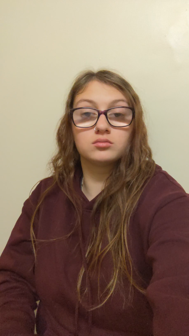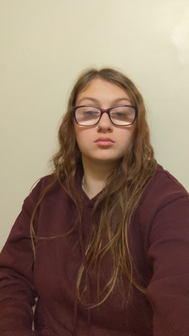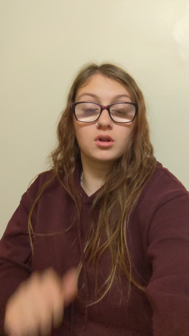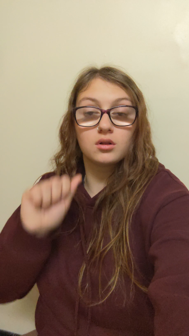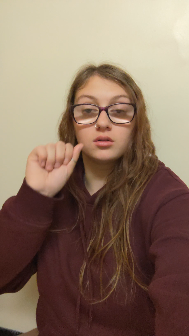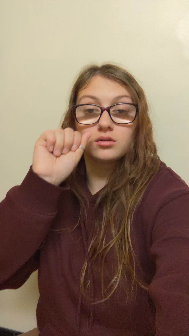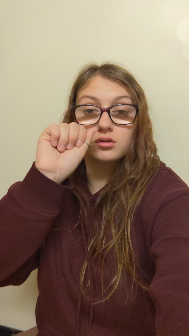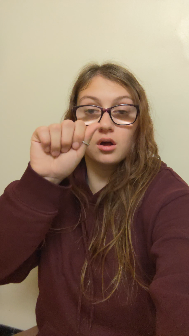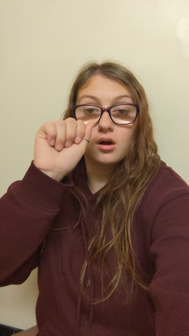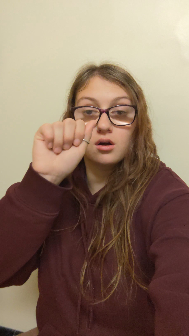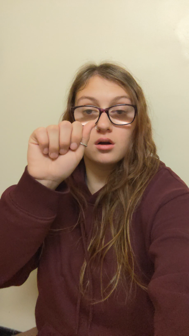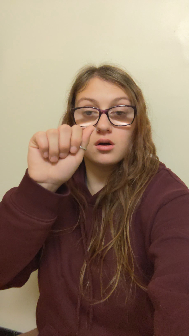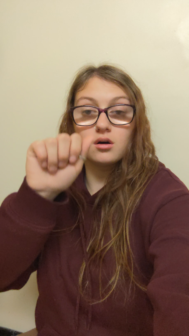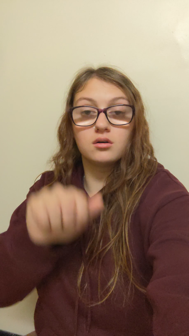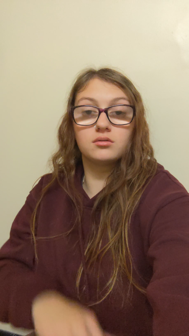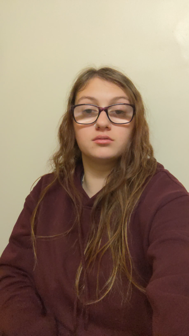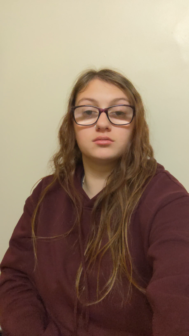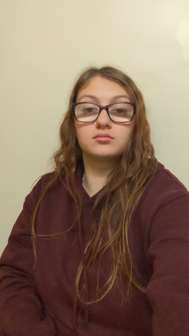knock